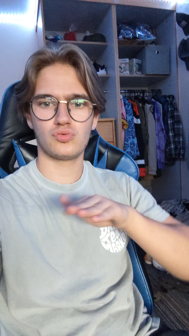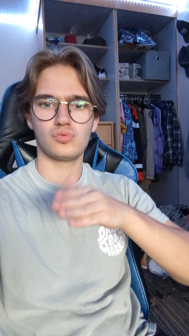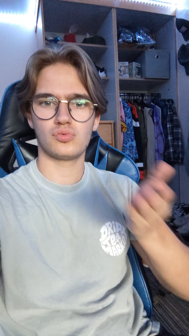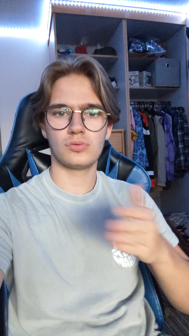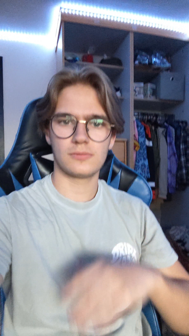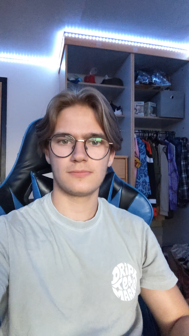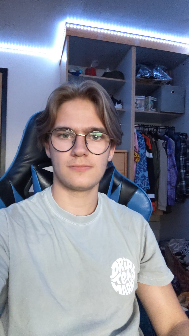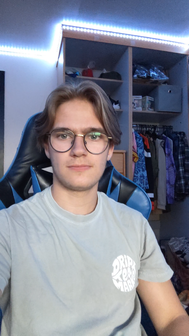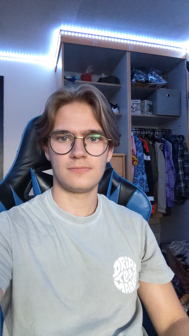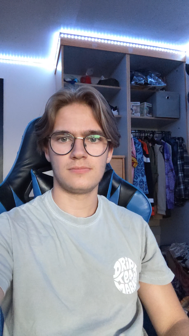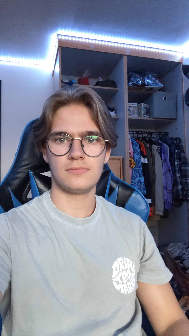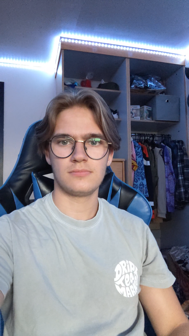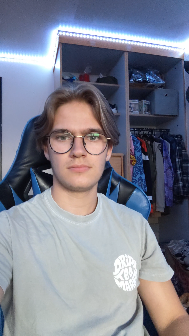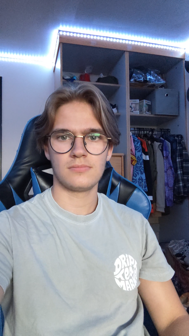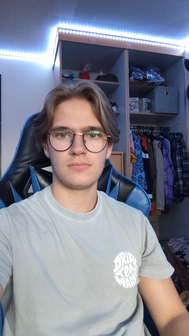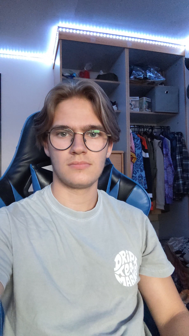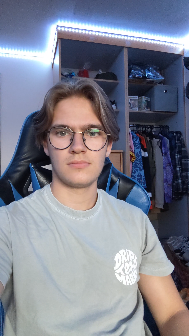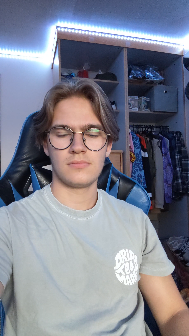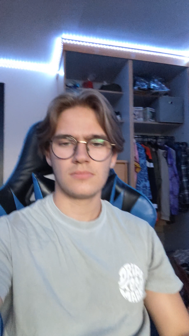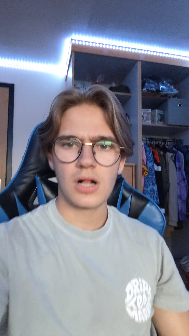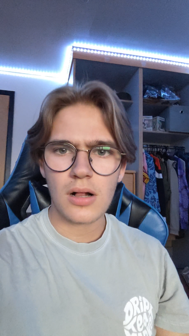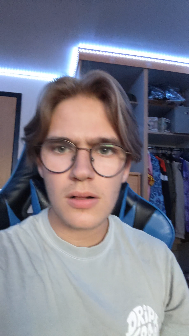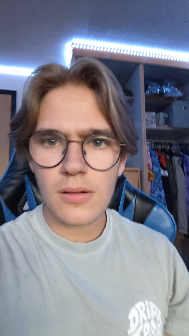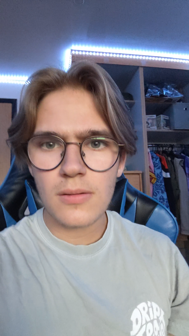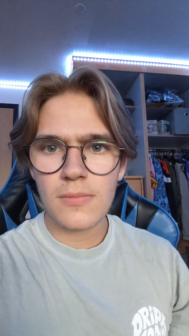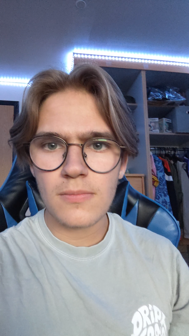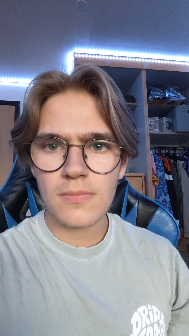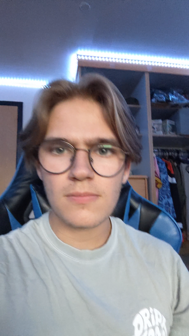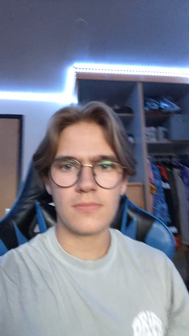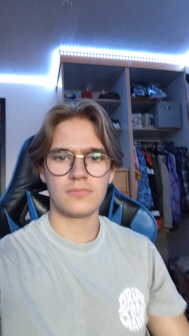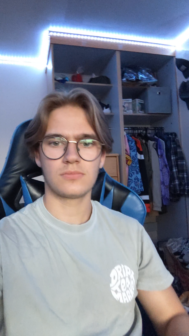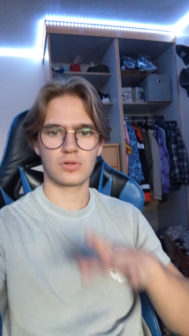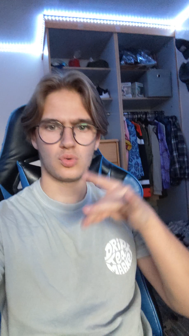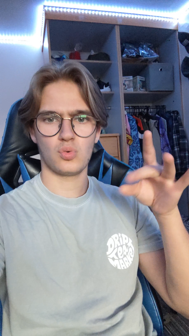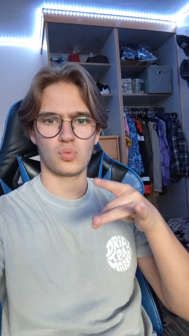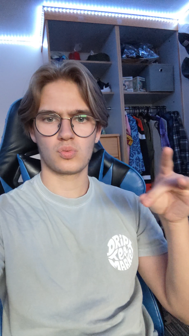choose